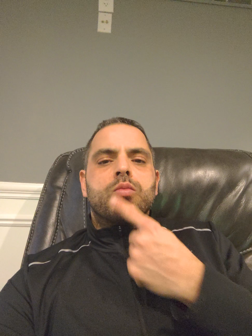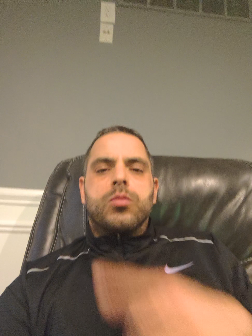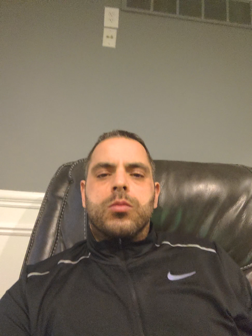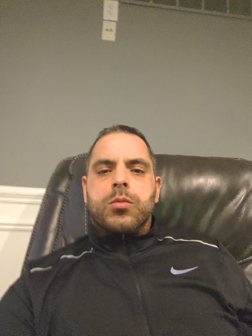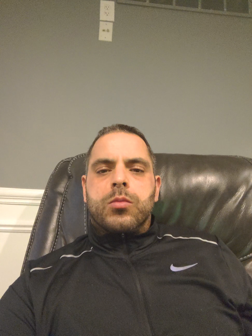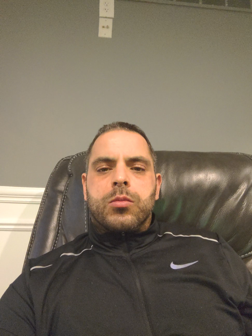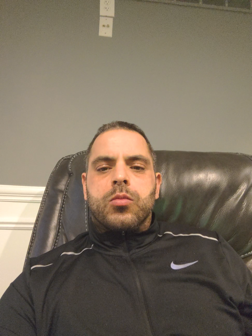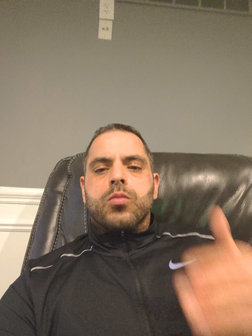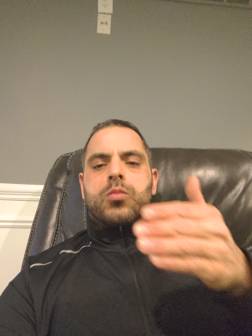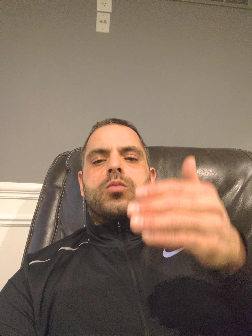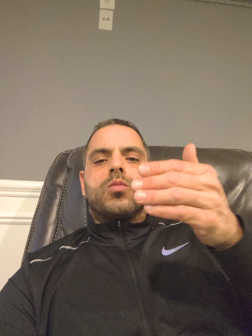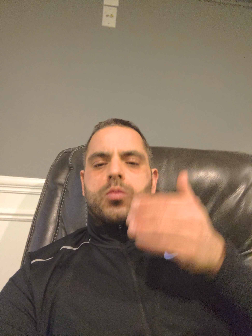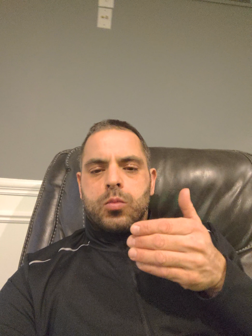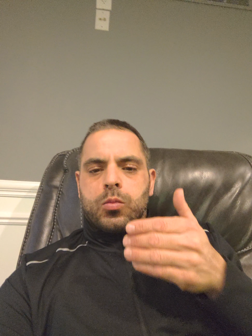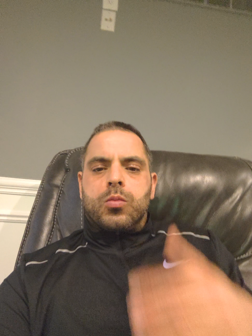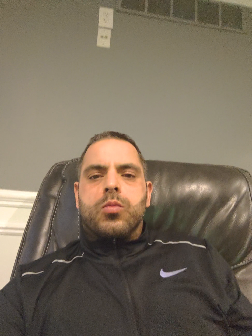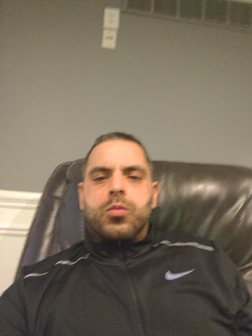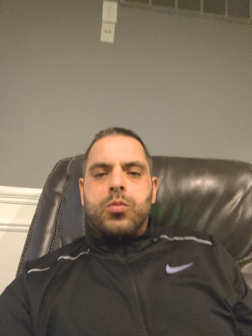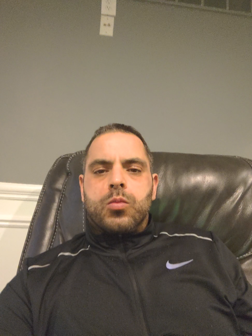before